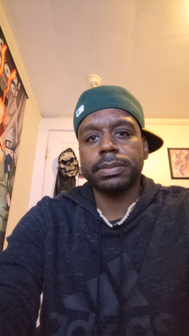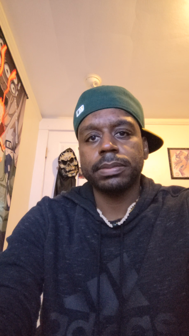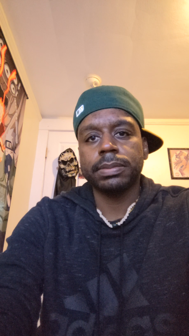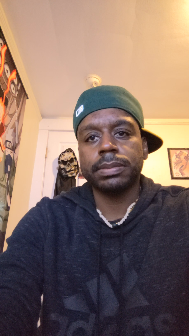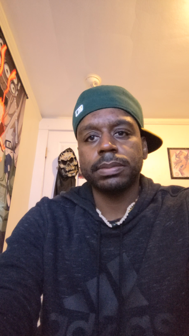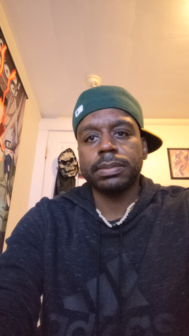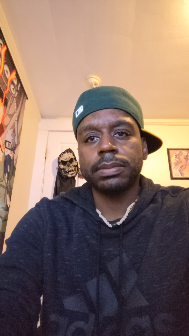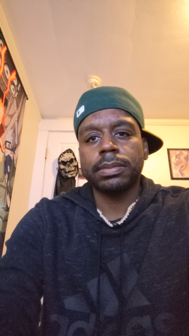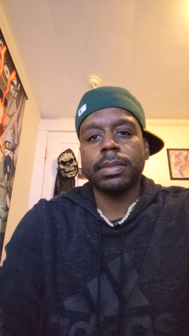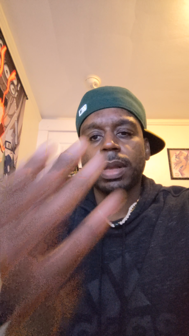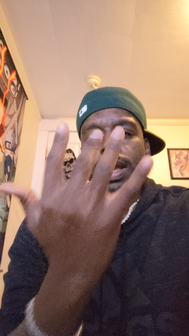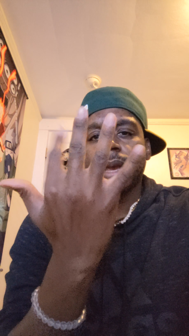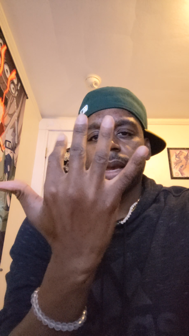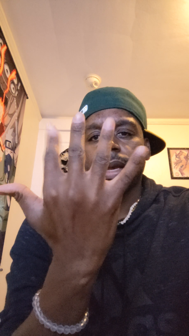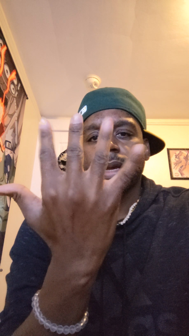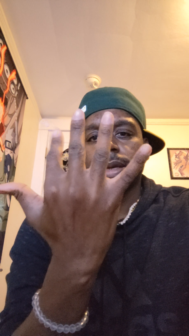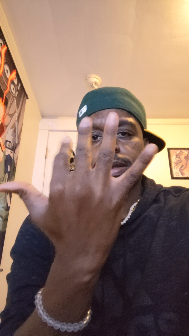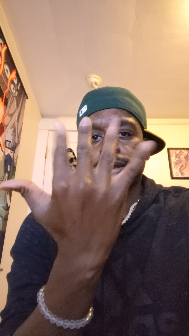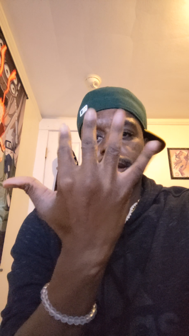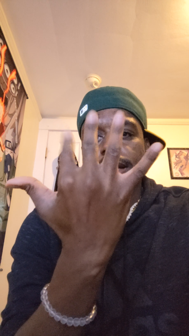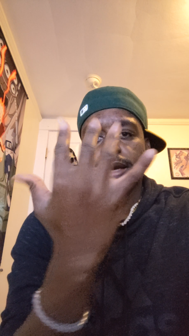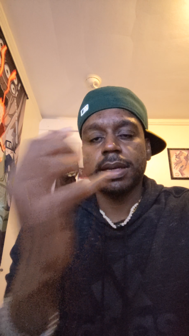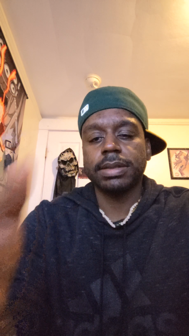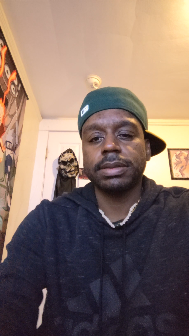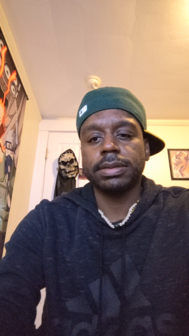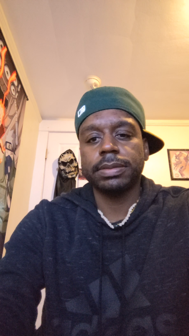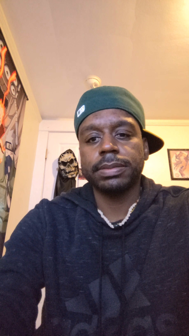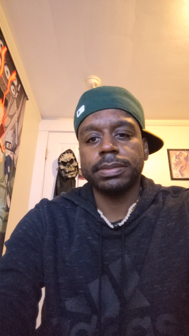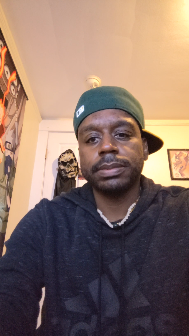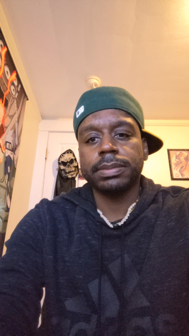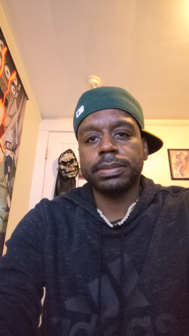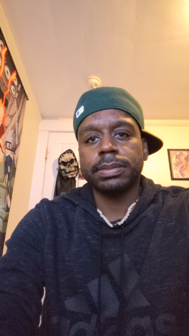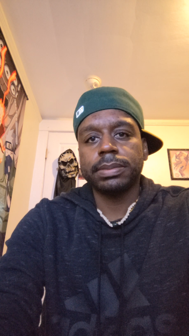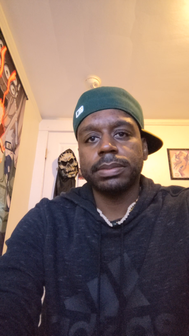hand